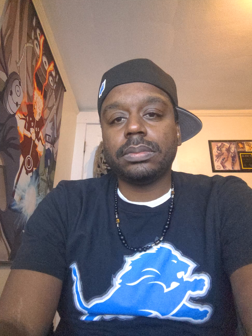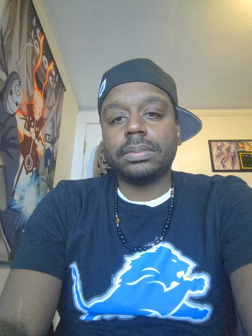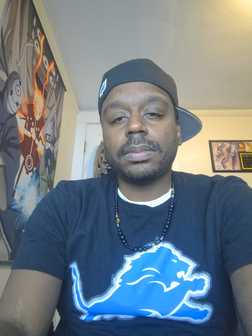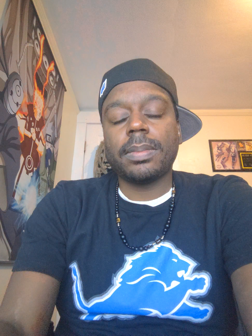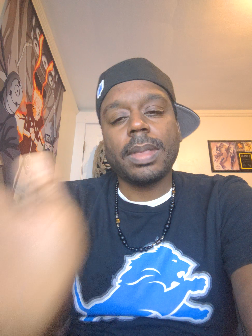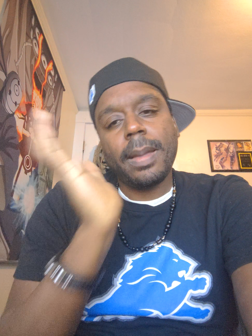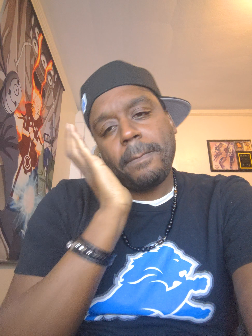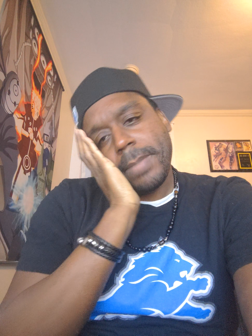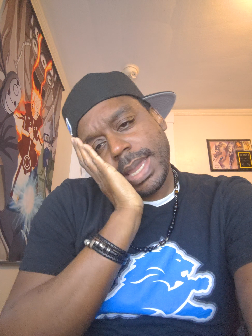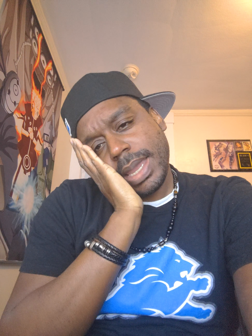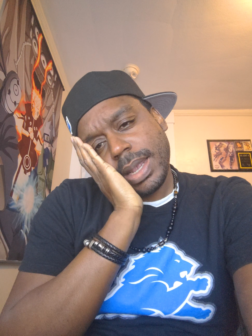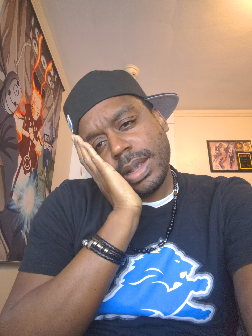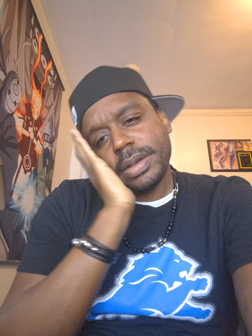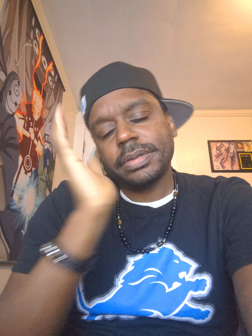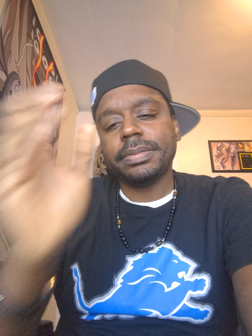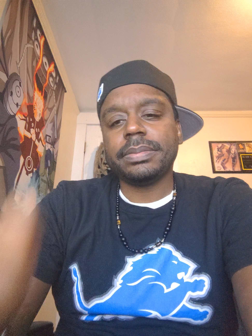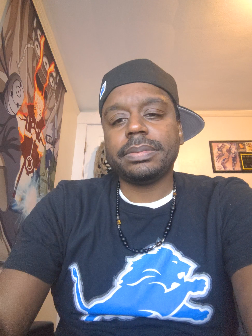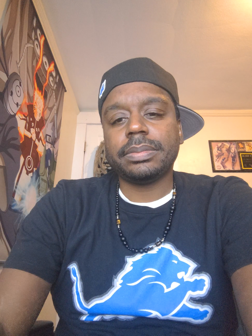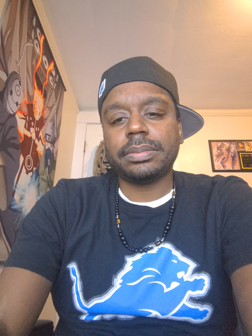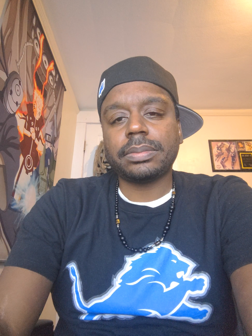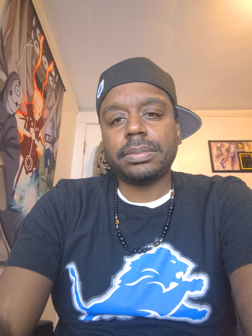bed